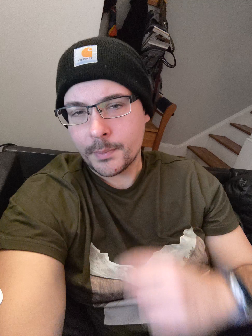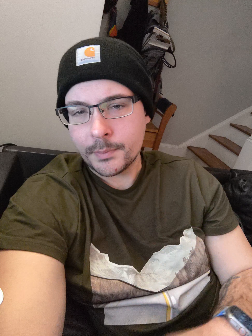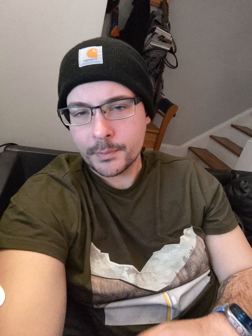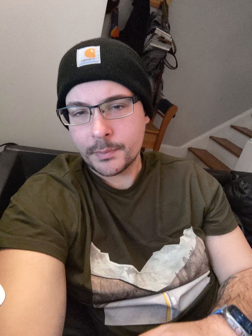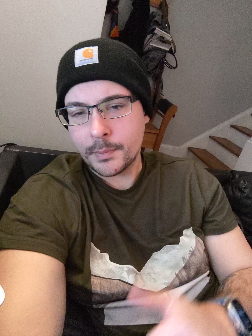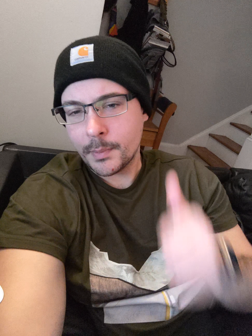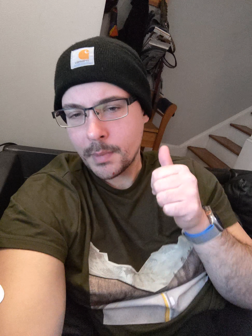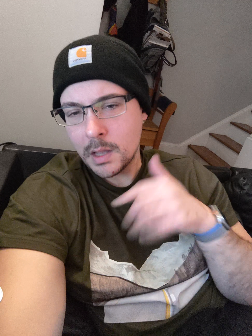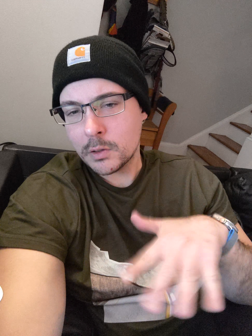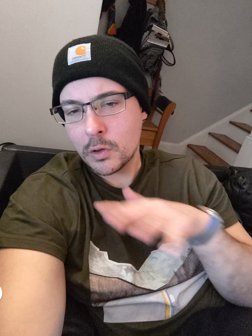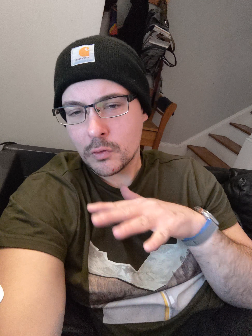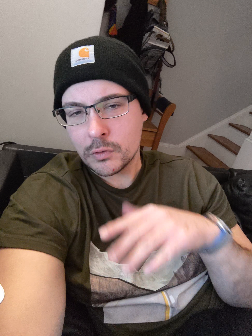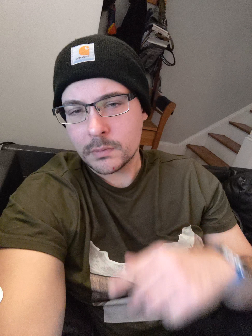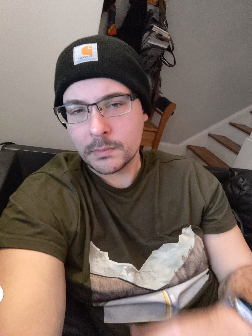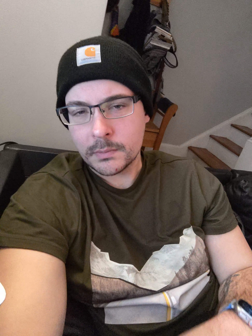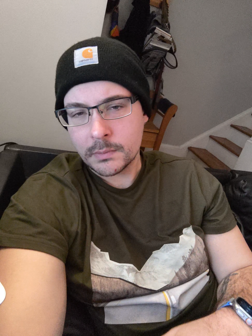backyard